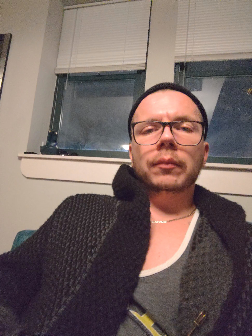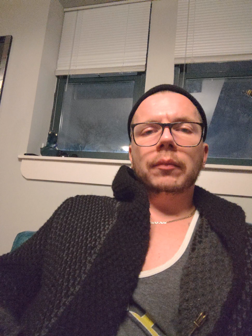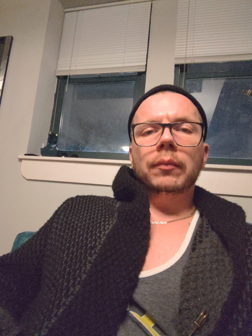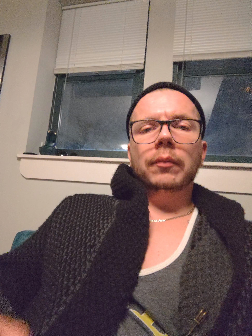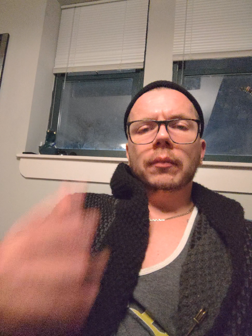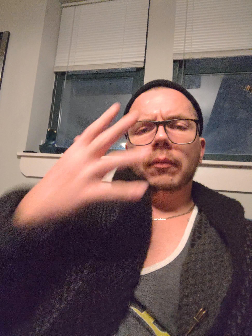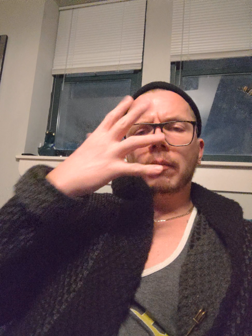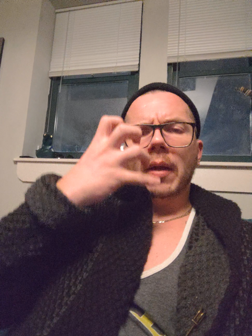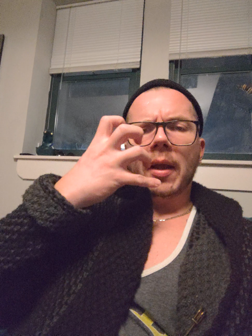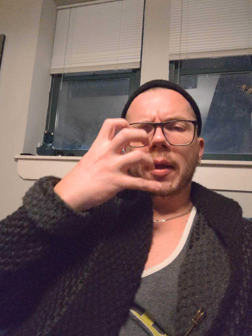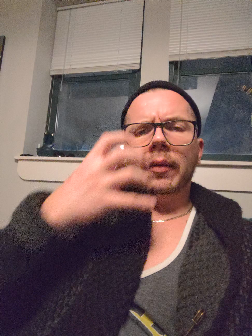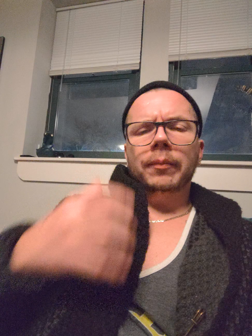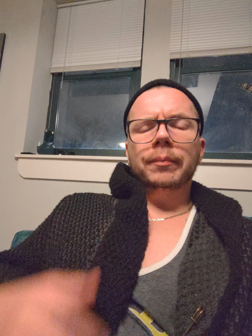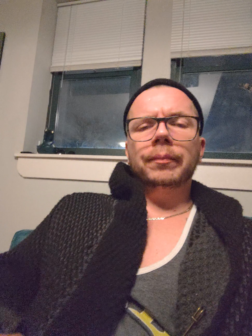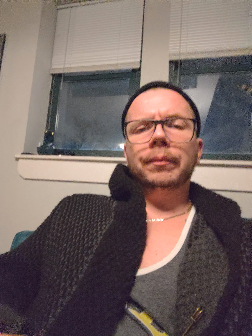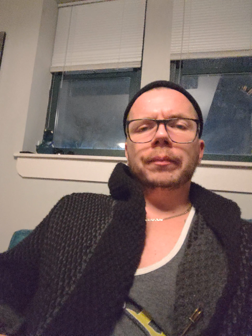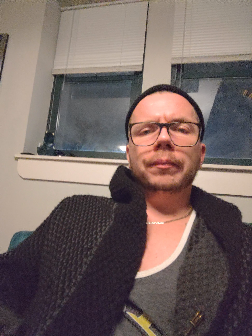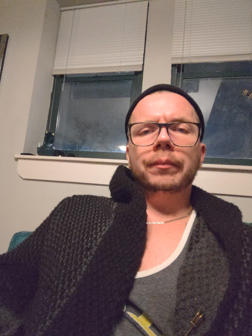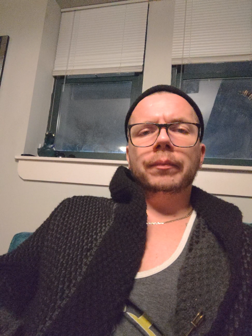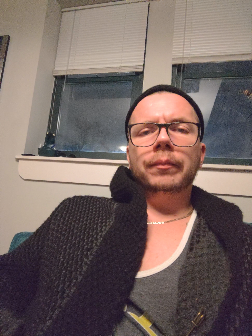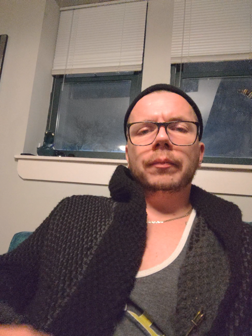mad